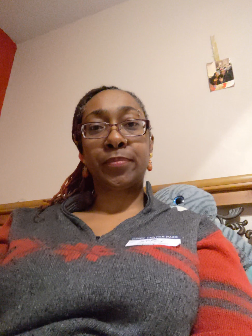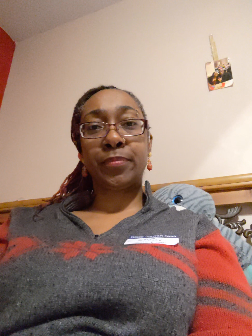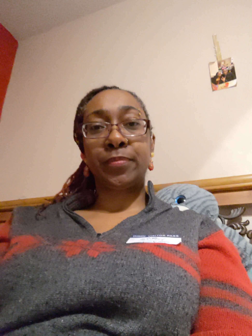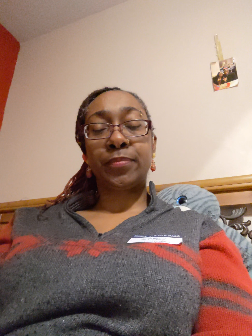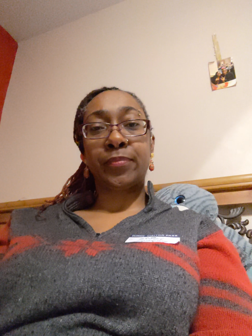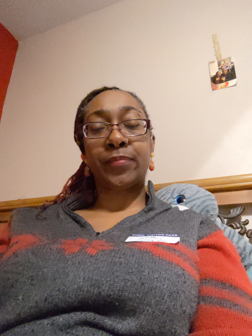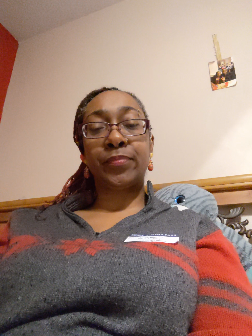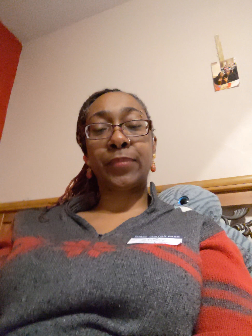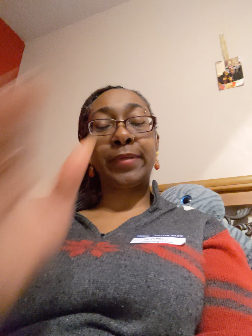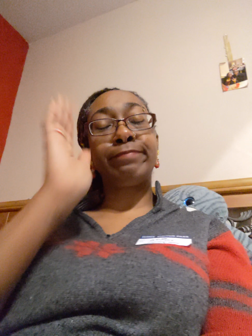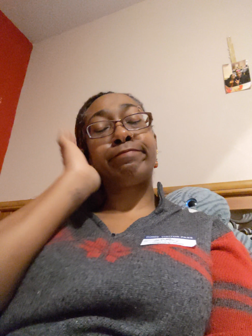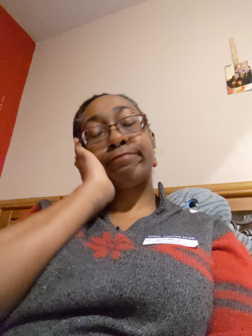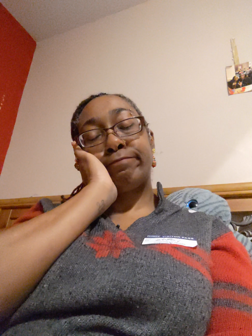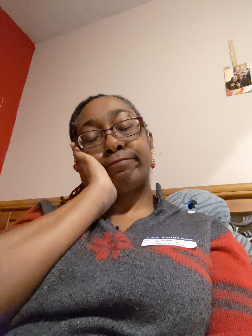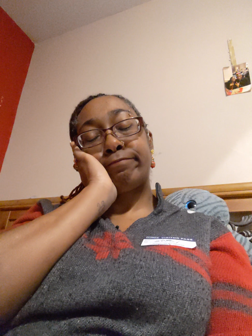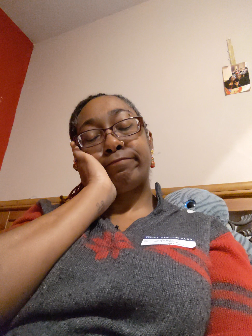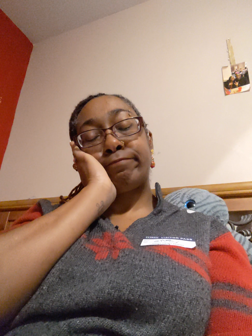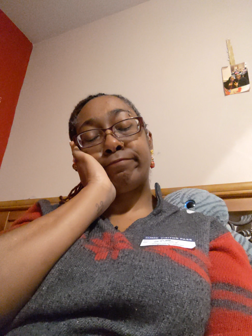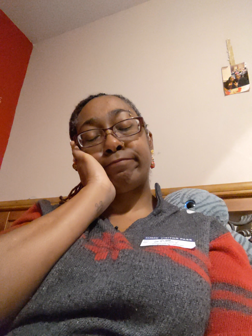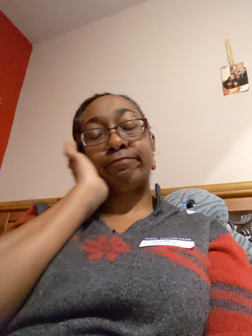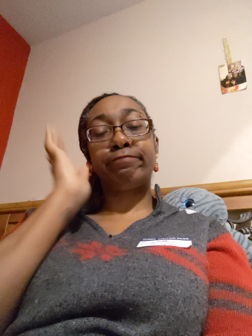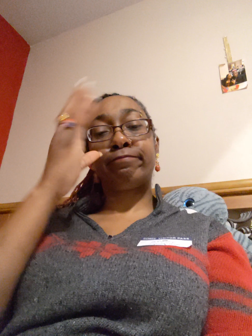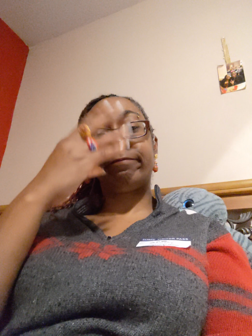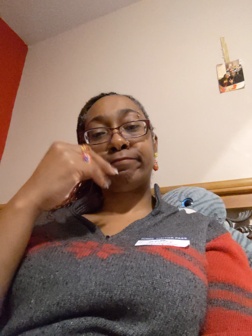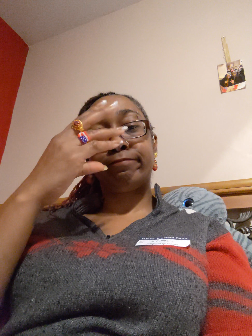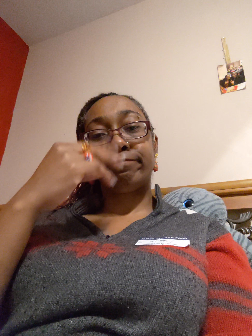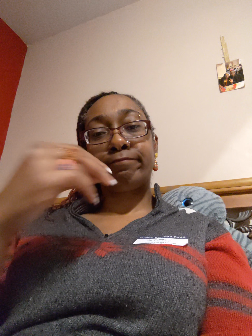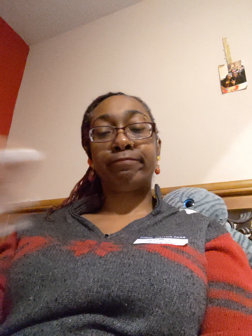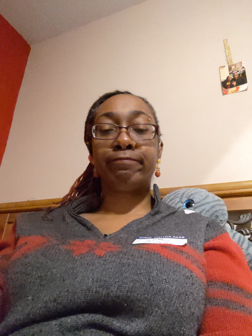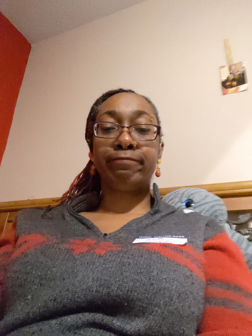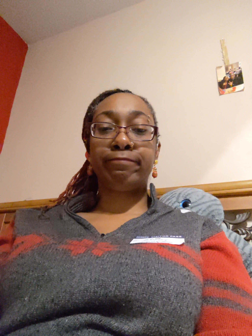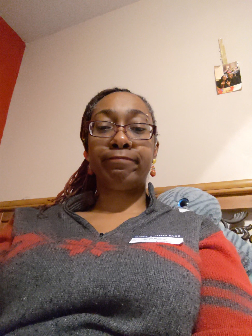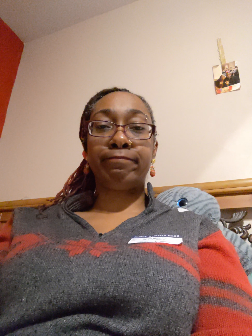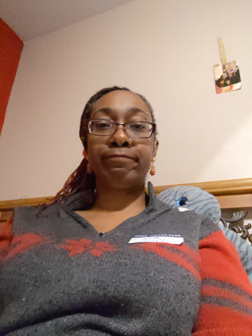nap